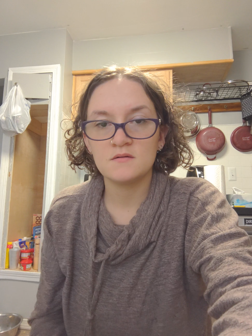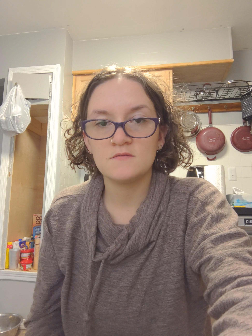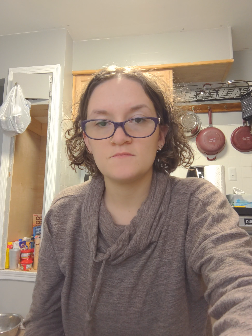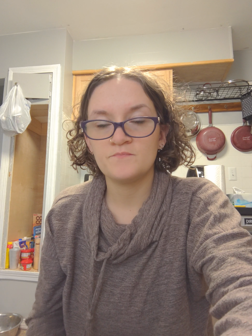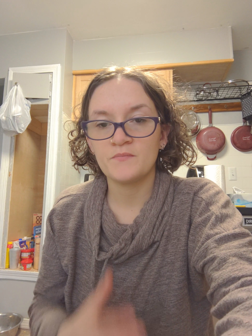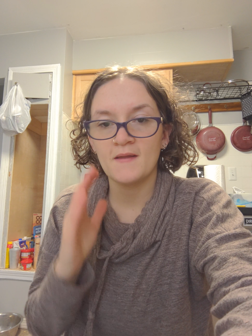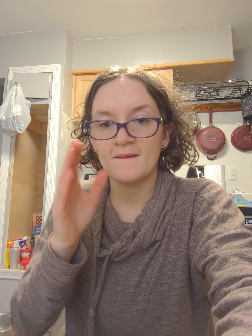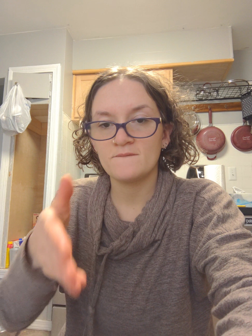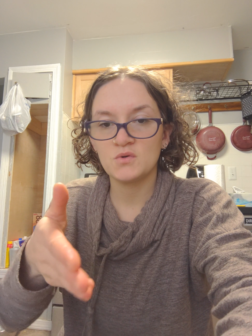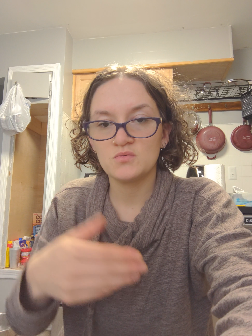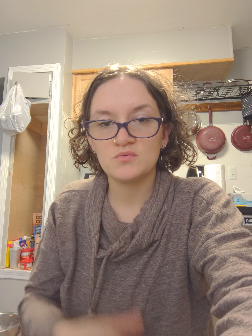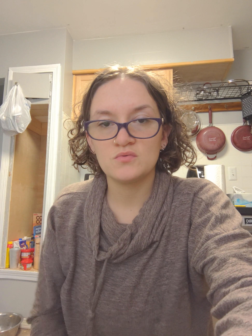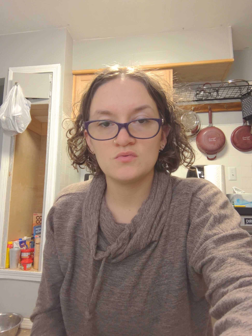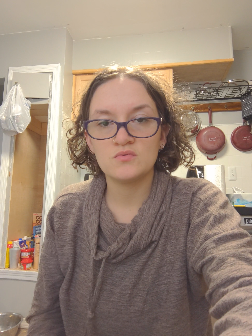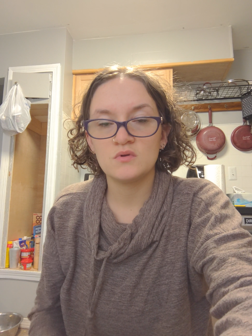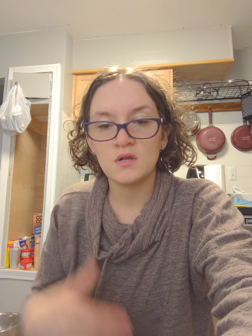after